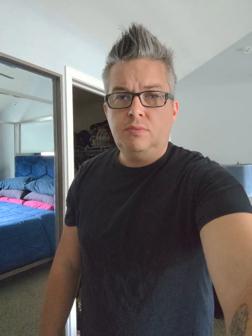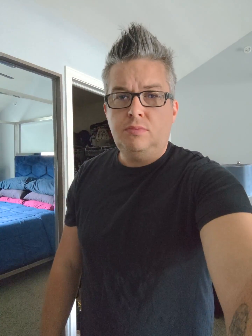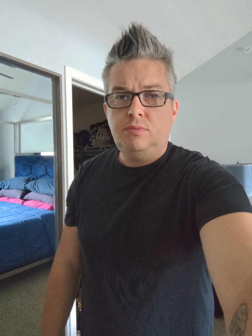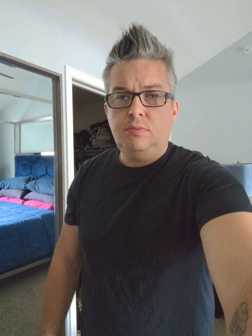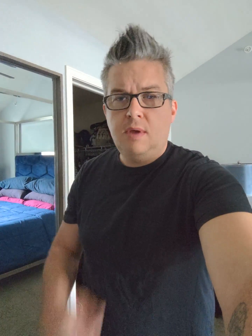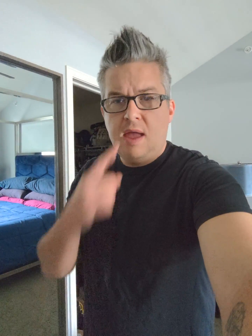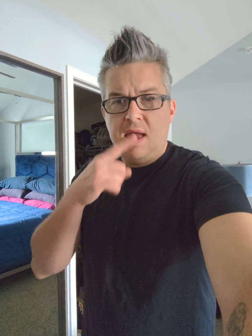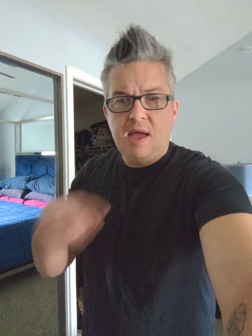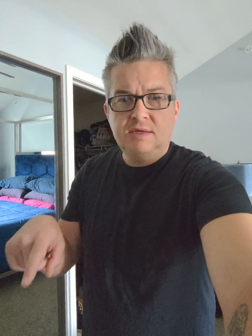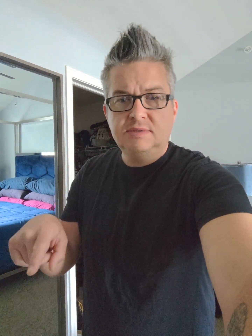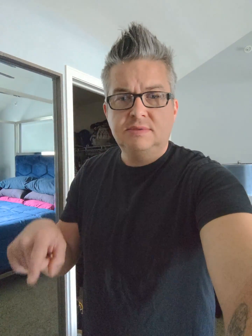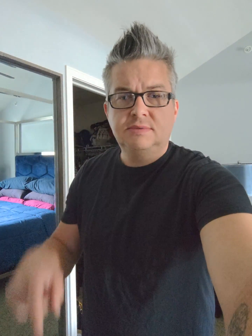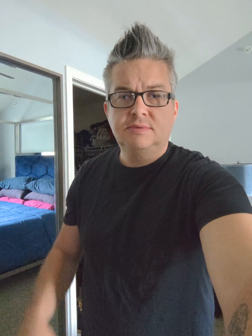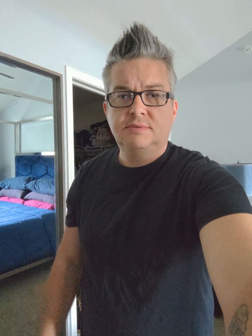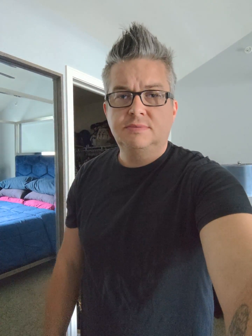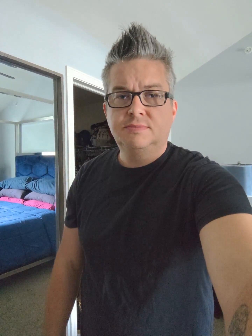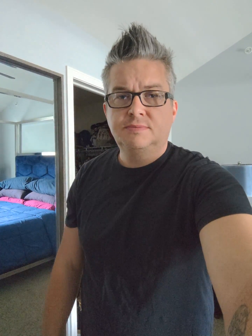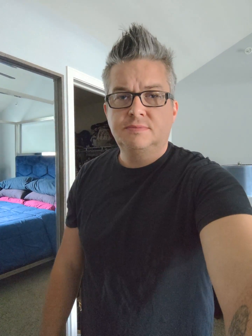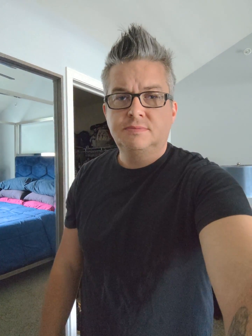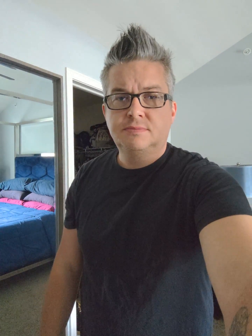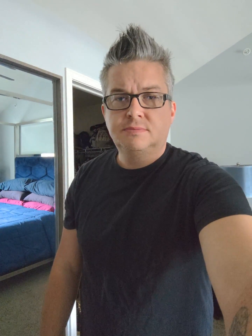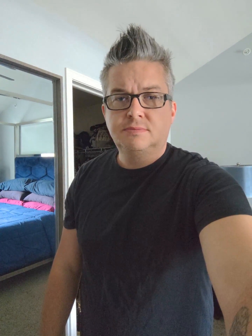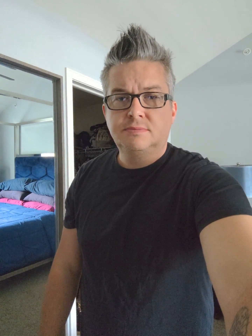cut